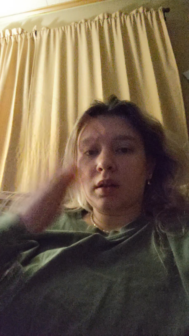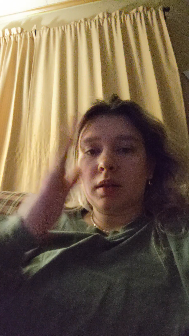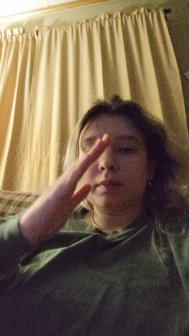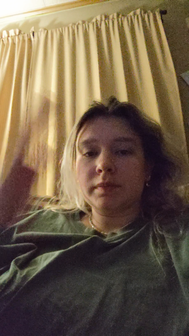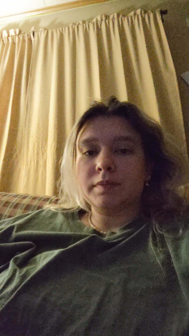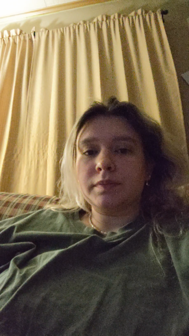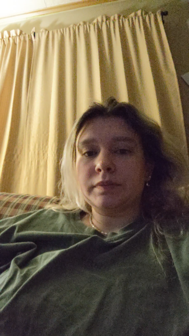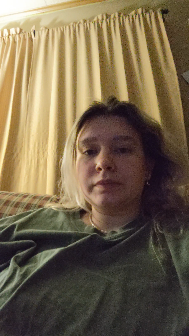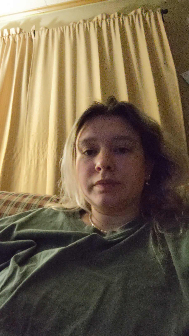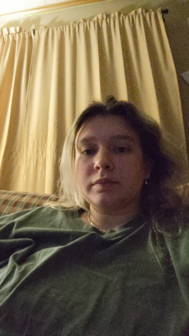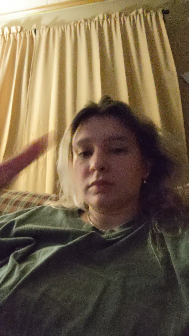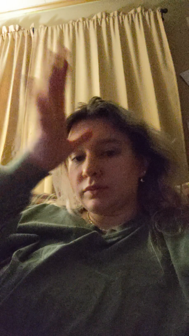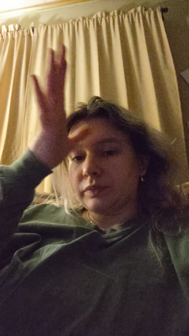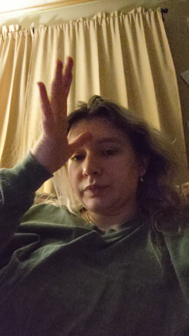daddy